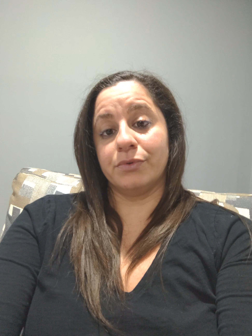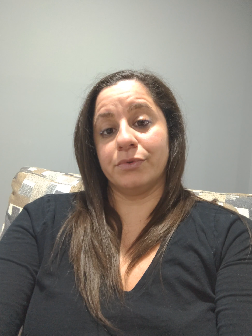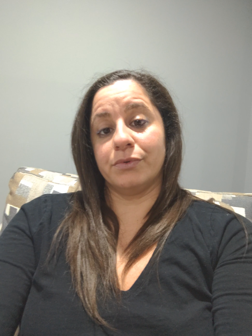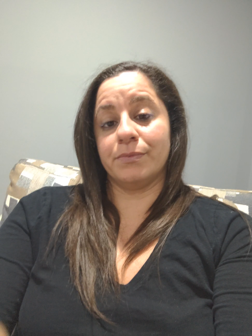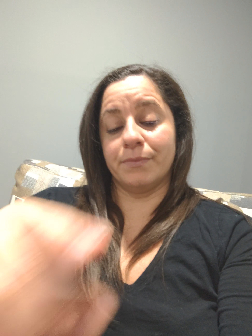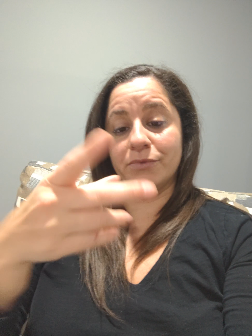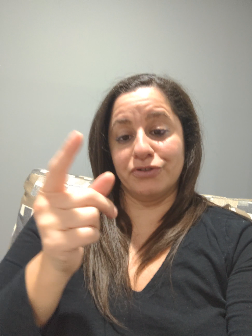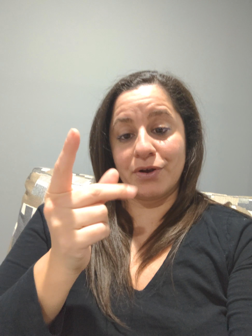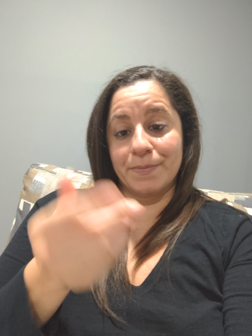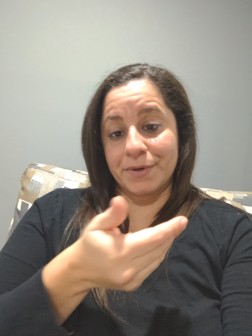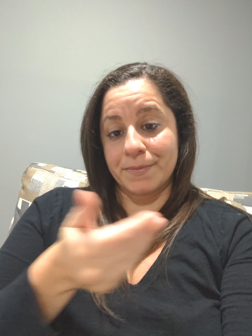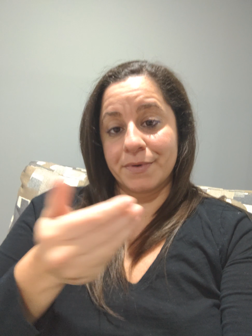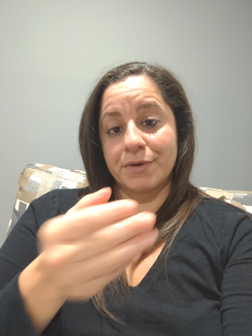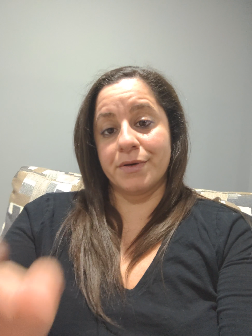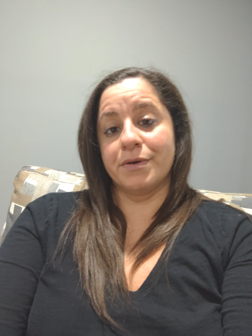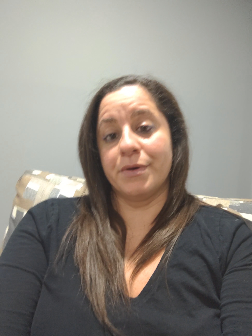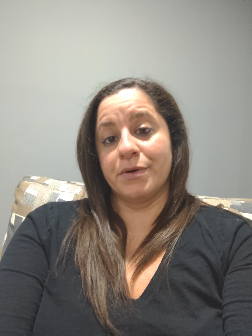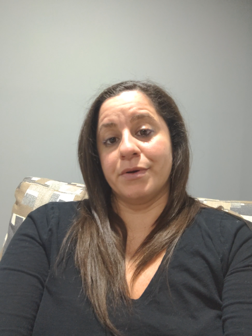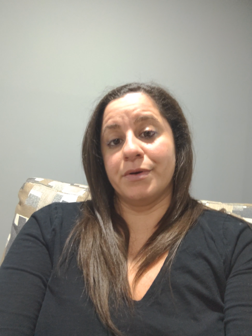puppy